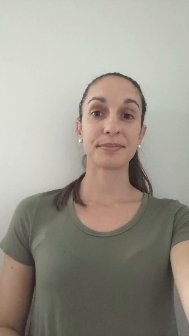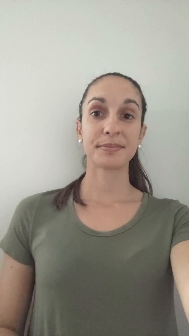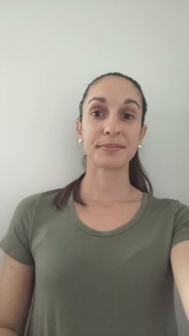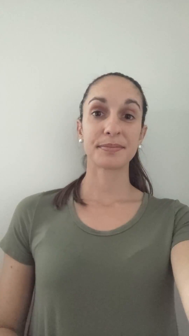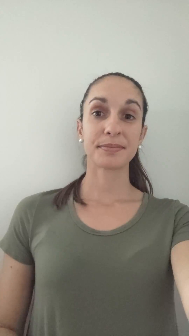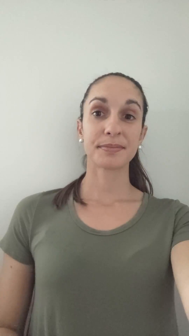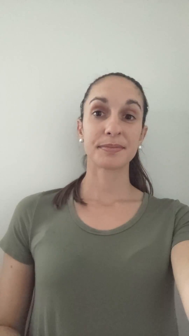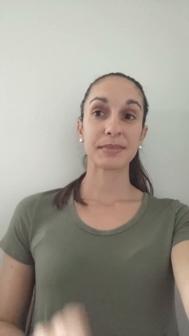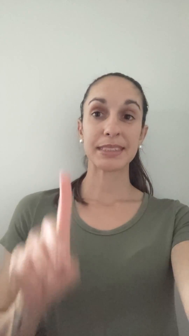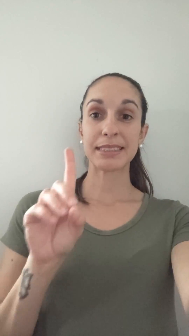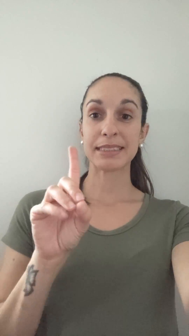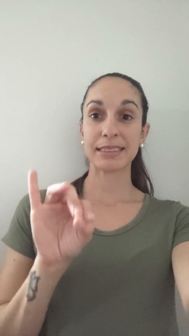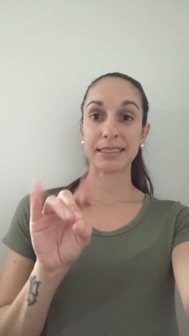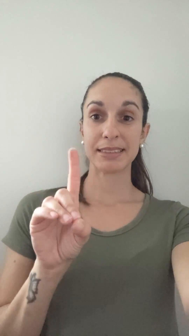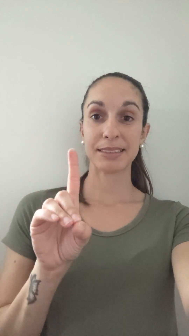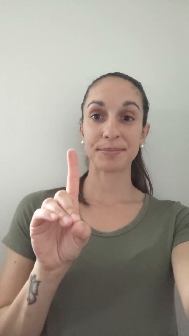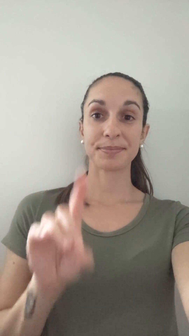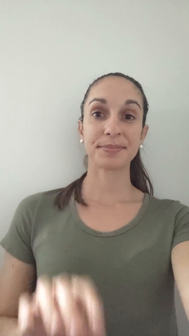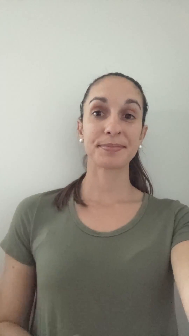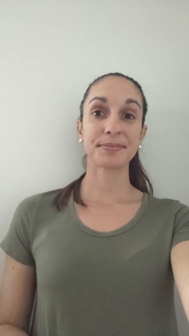did